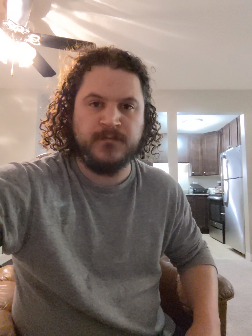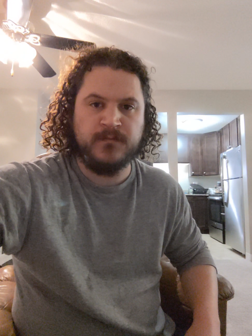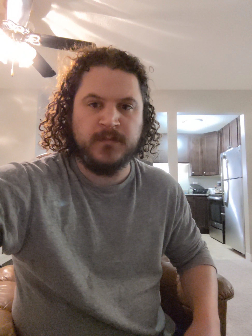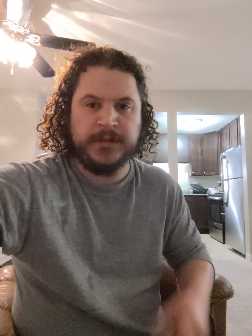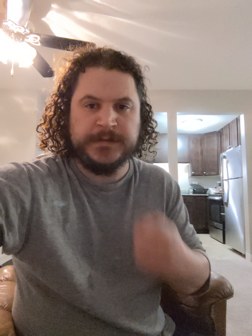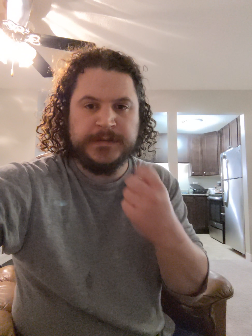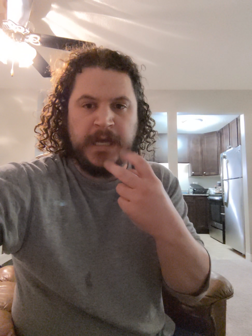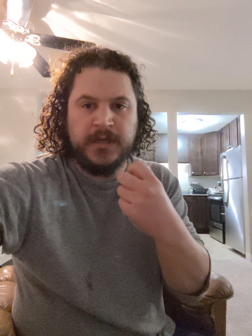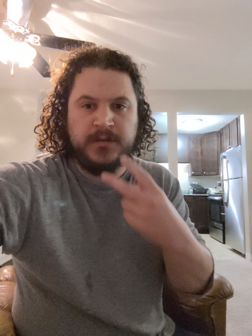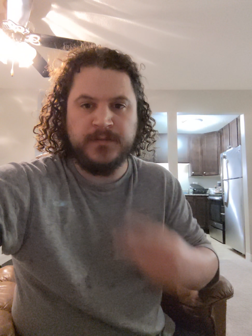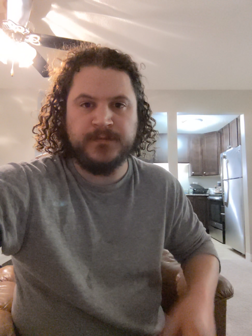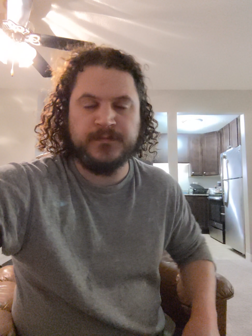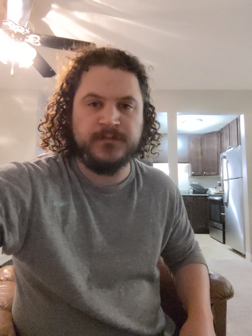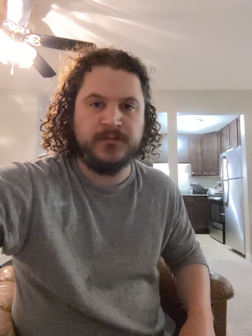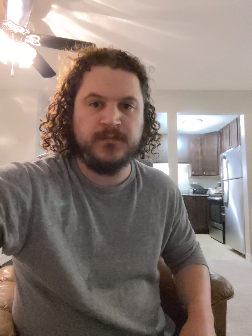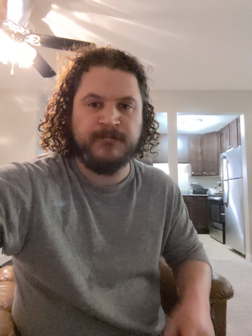snack